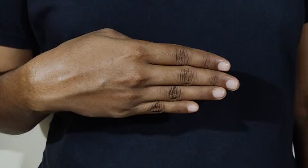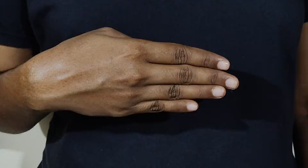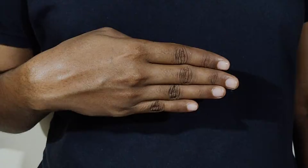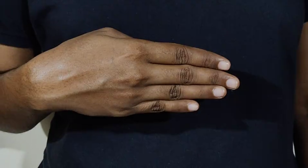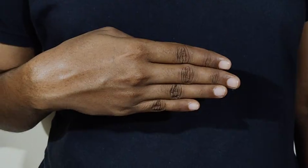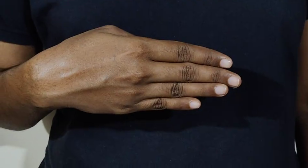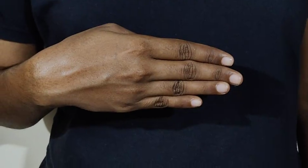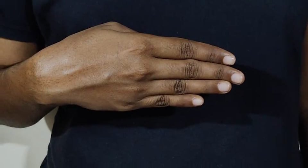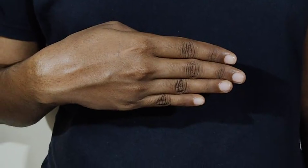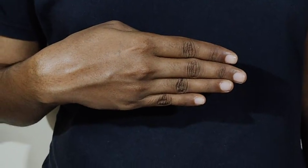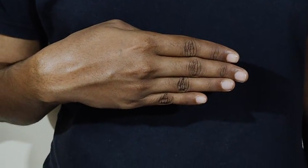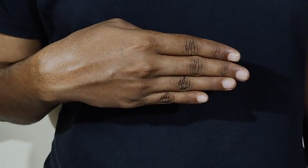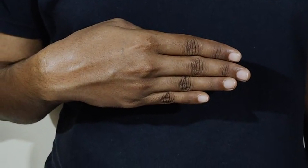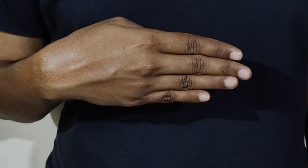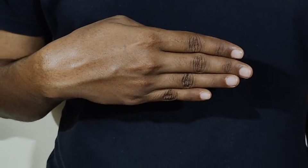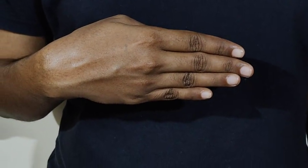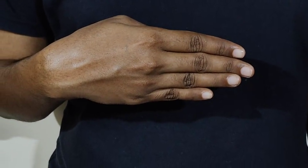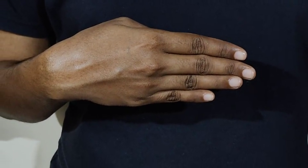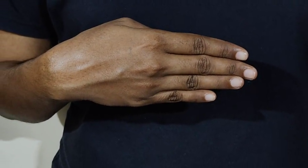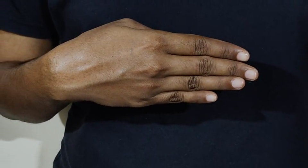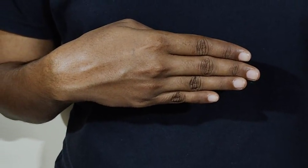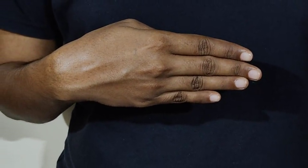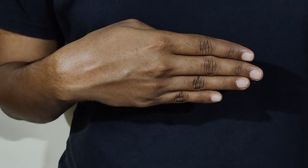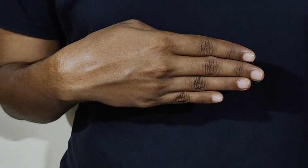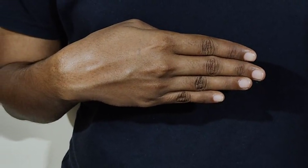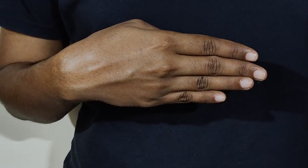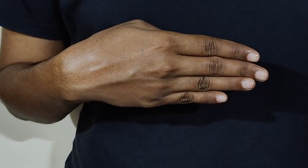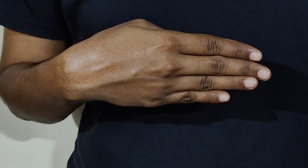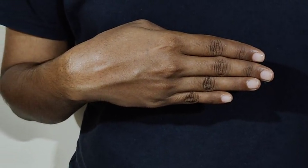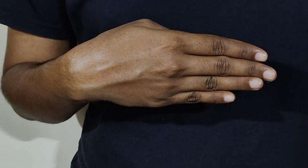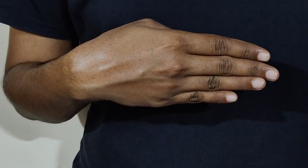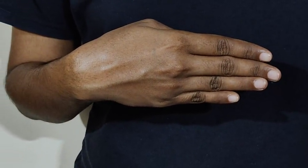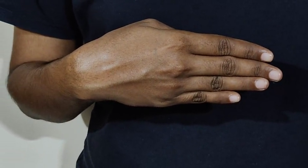അ